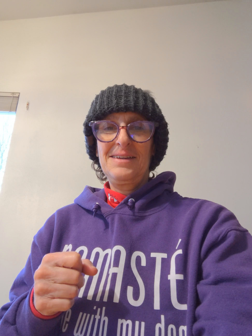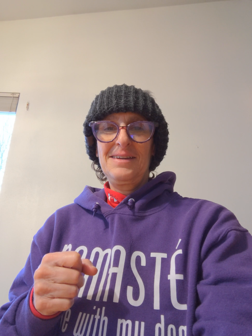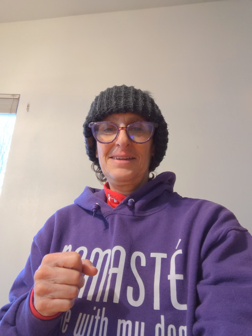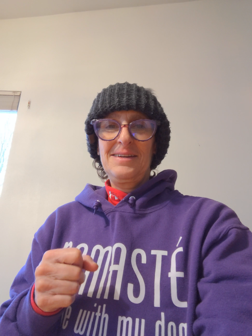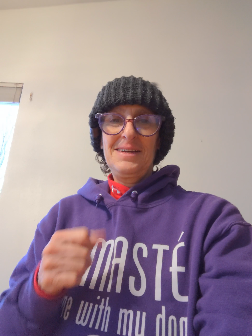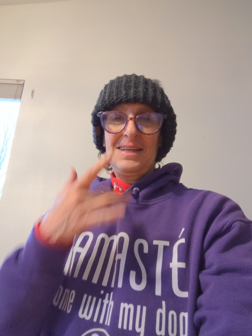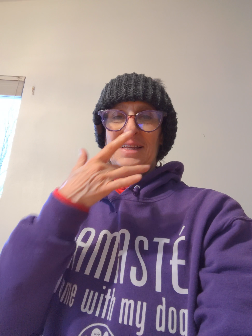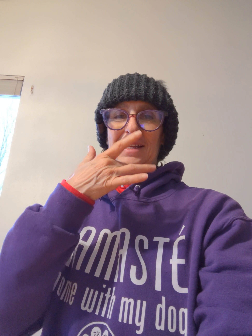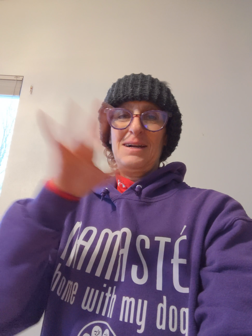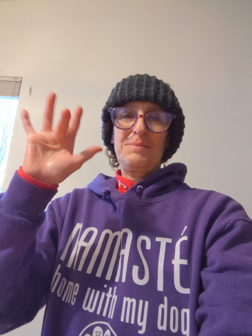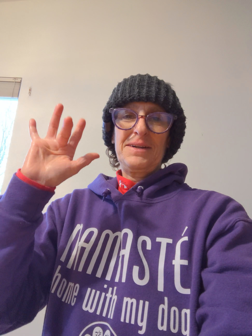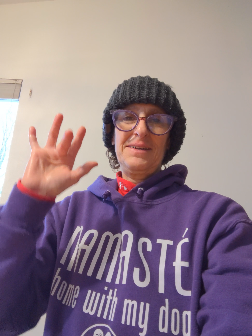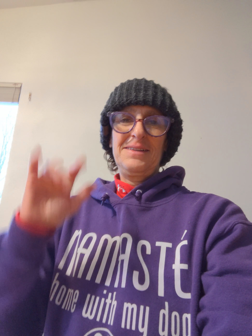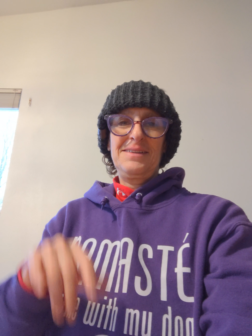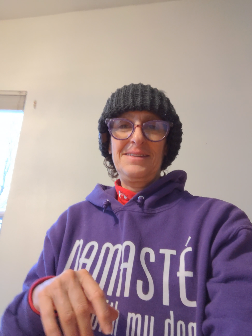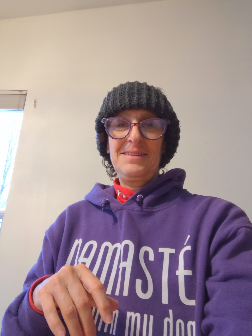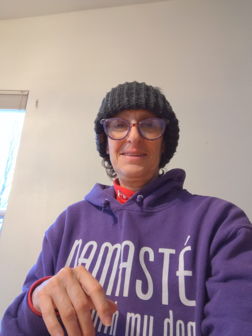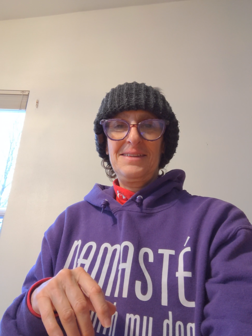empty